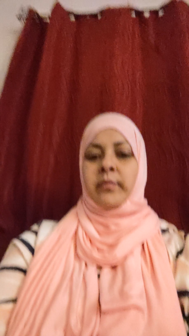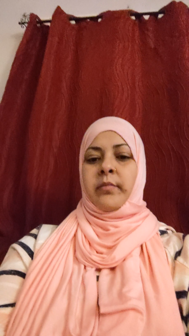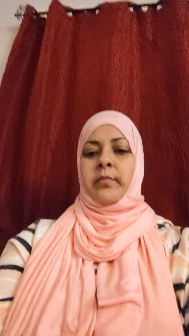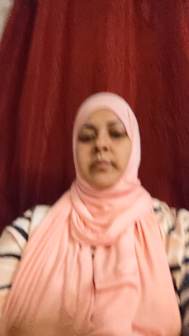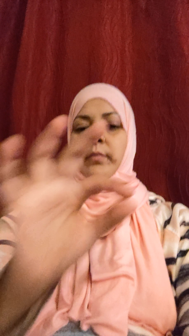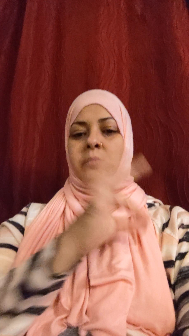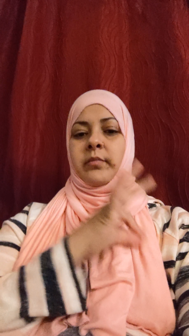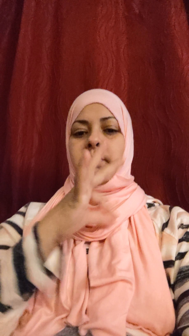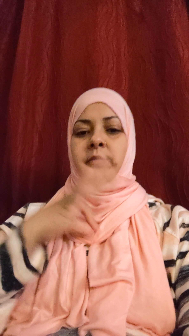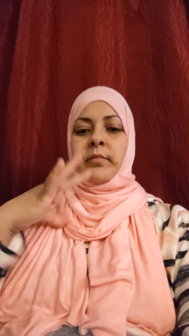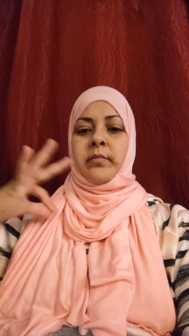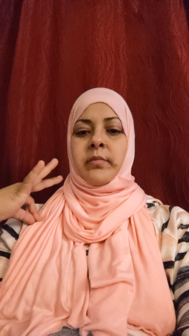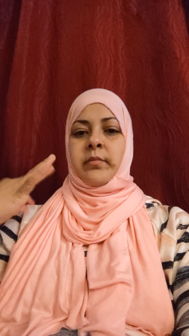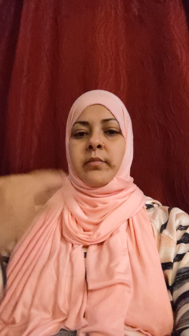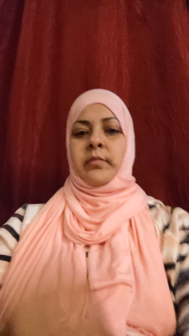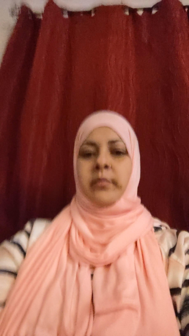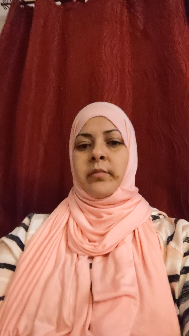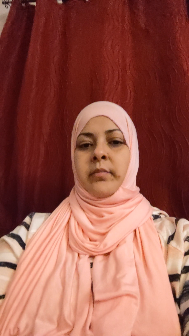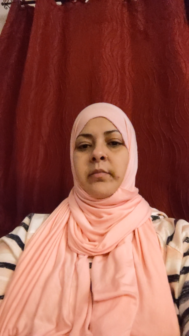beads